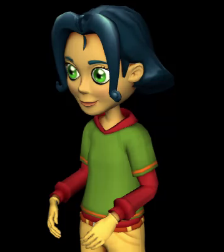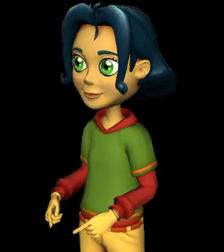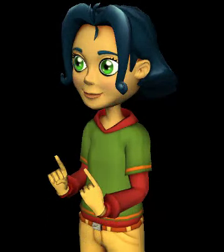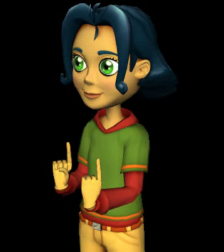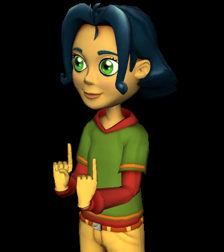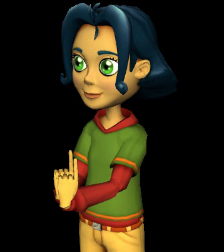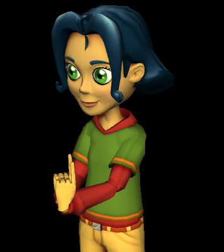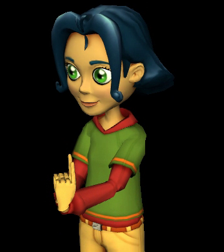يقابل